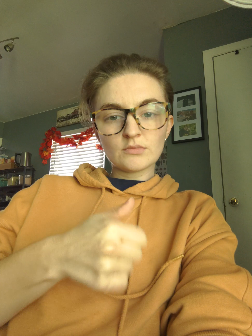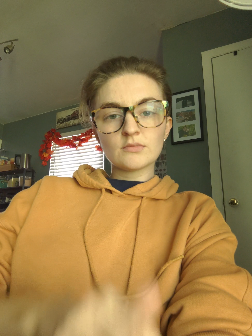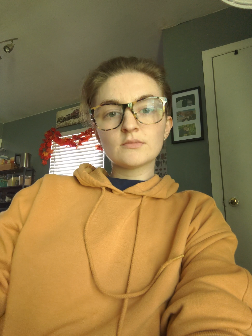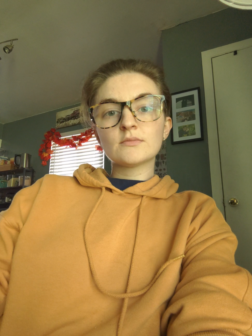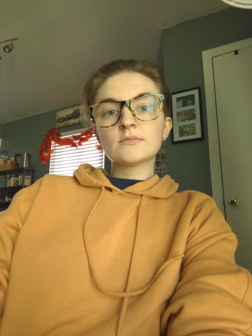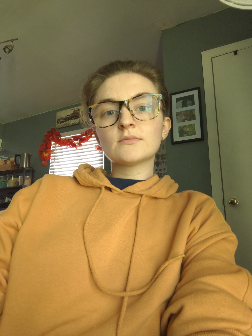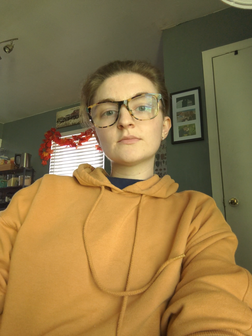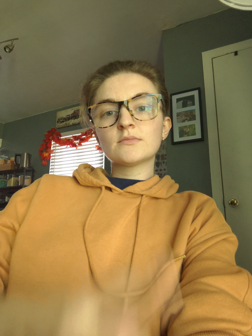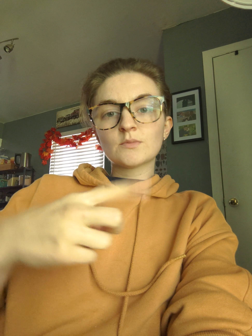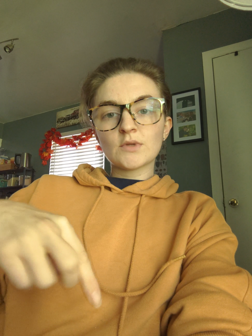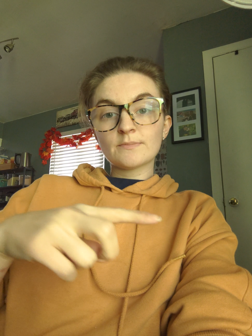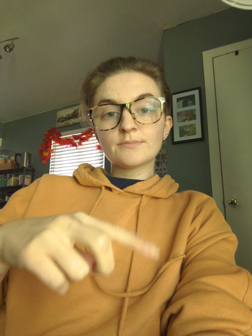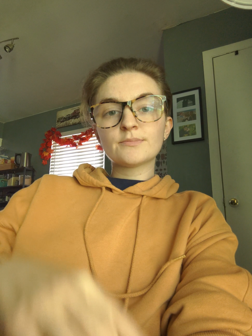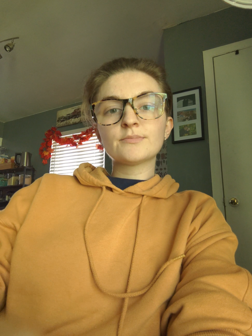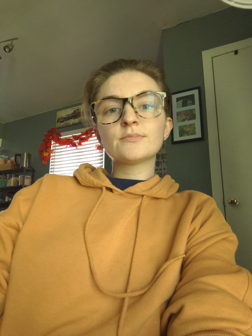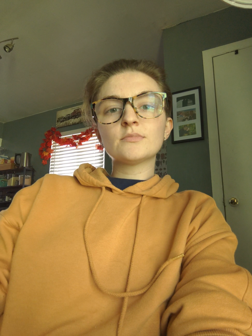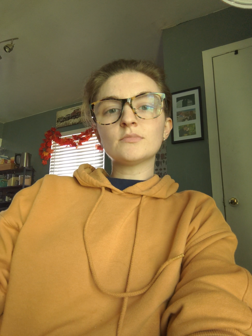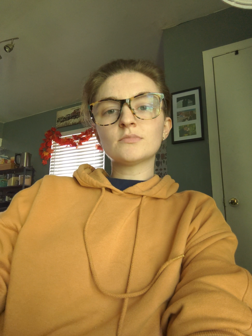about